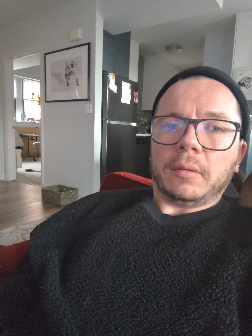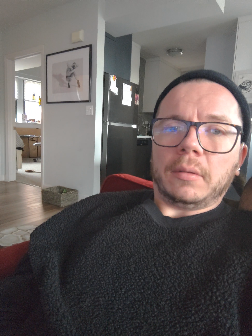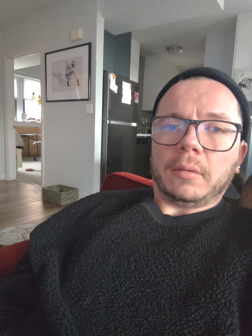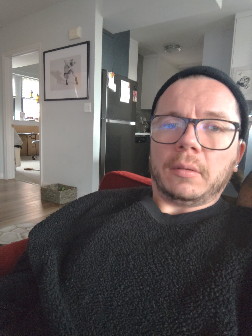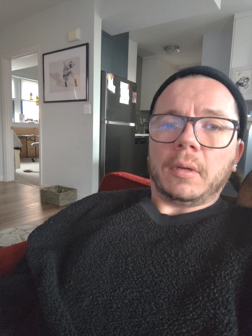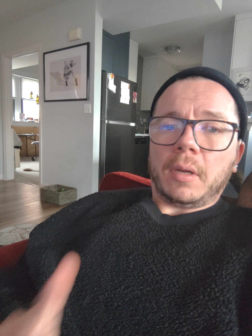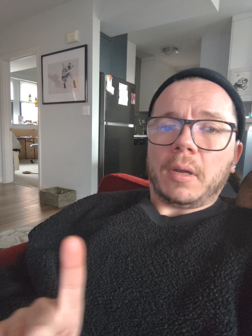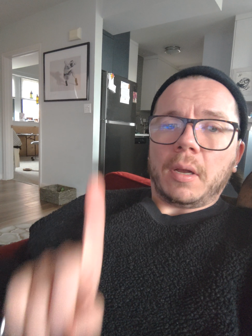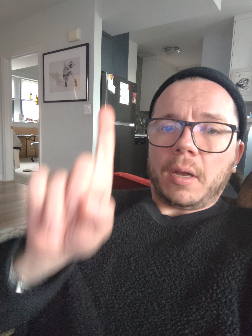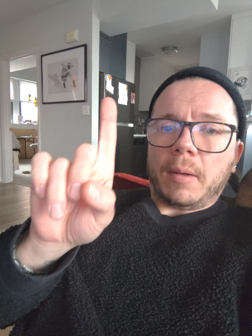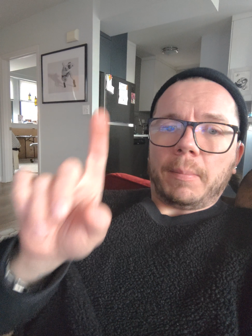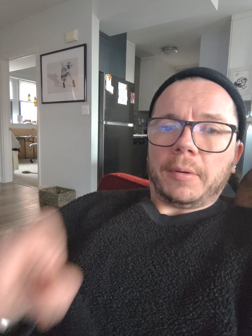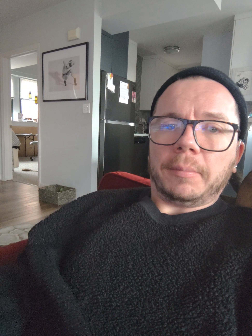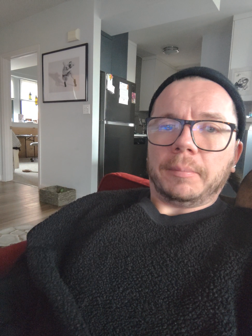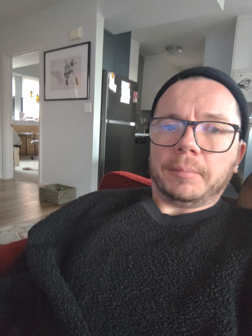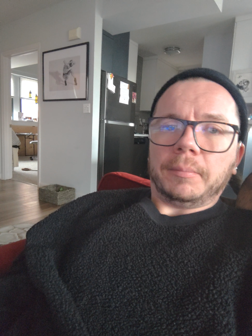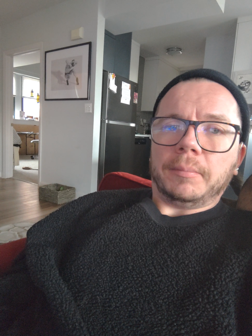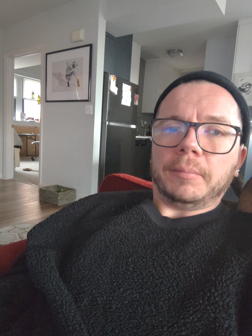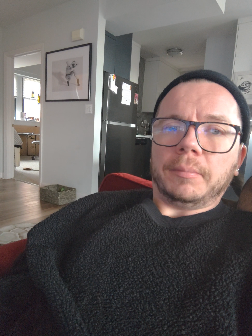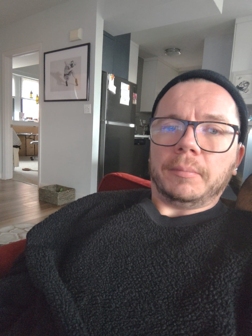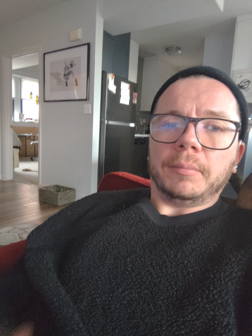up